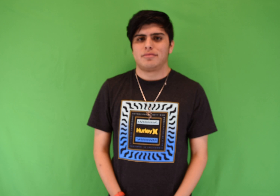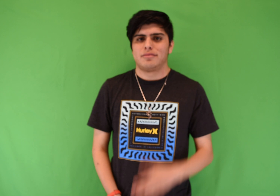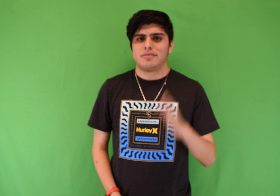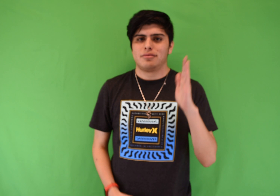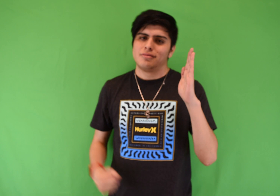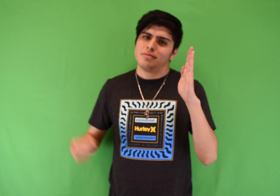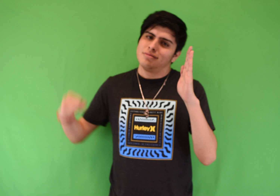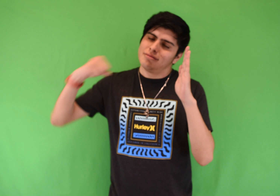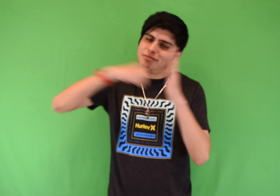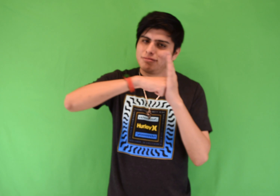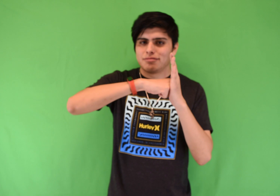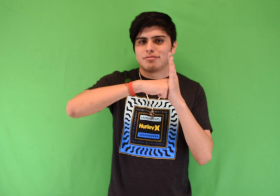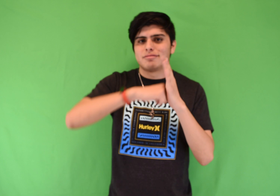golpe